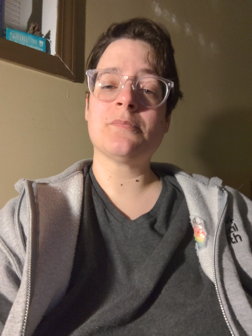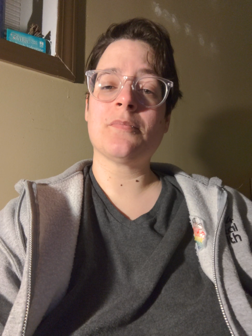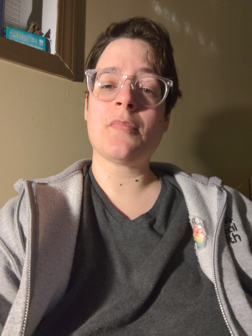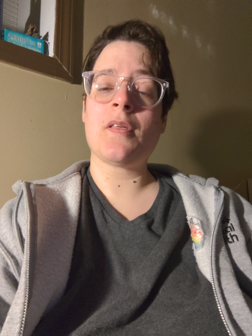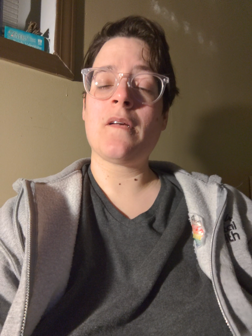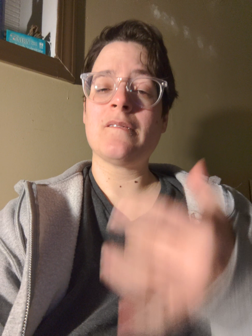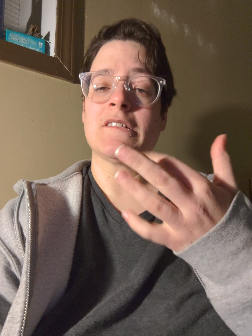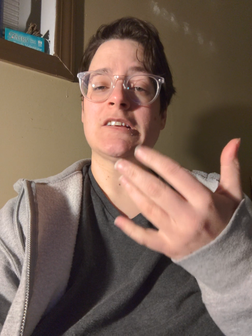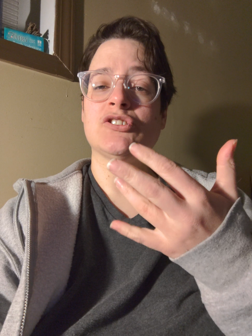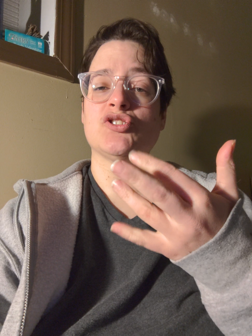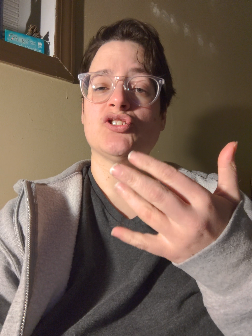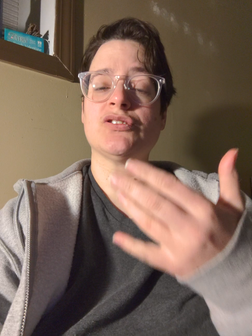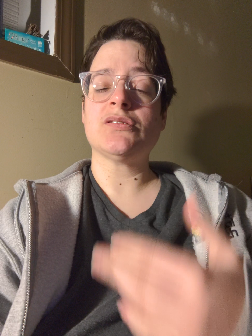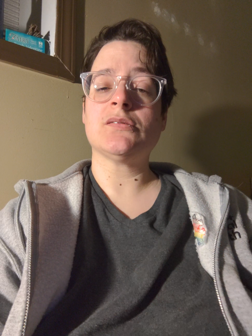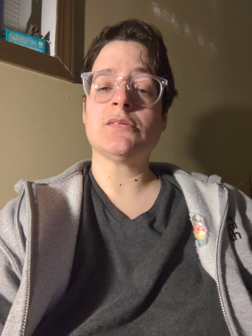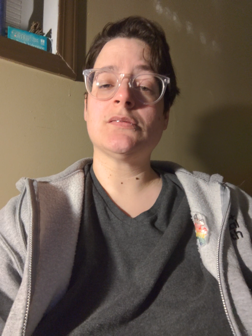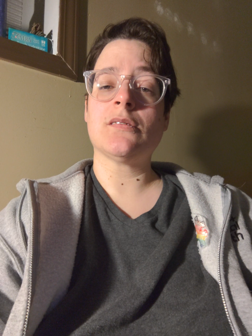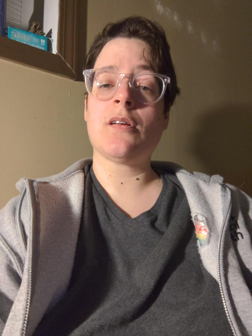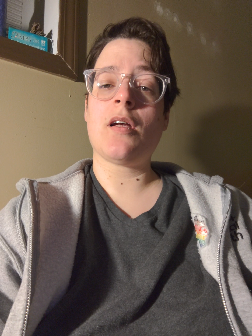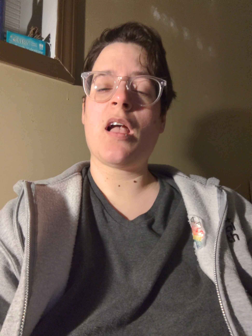finger